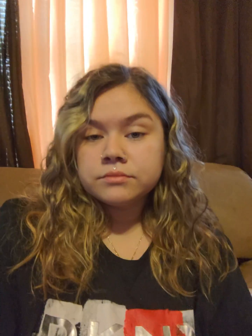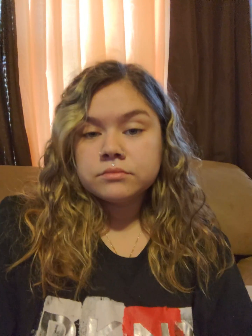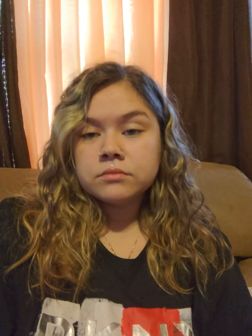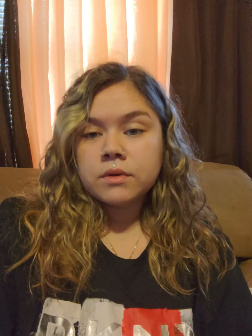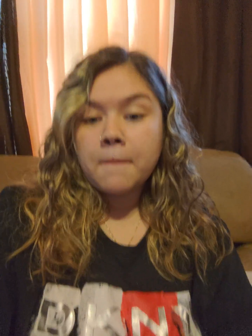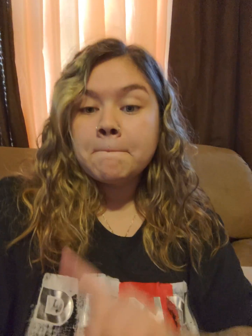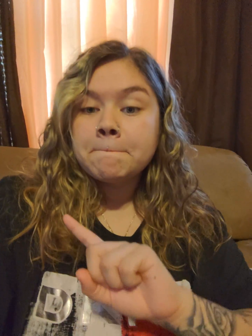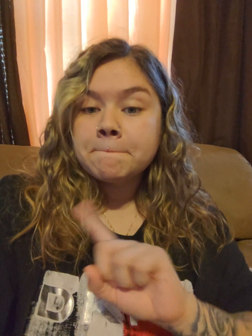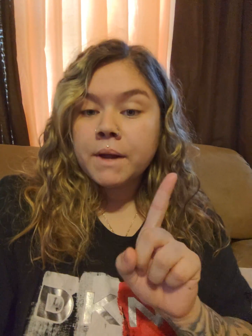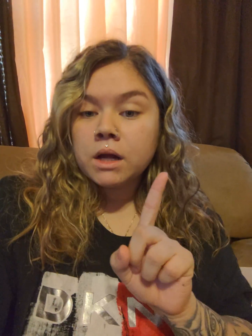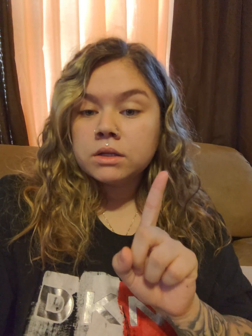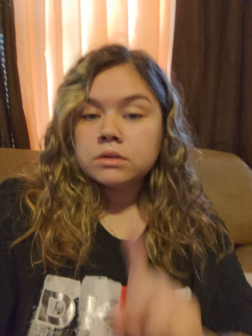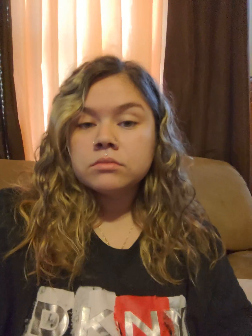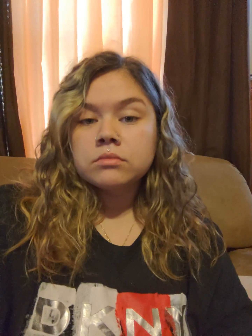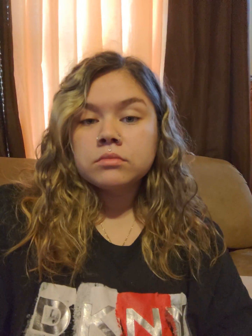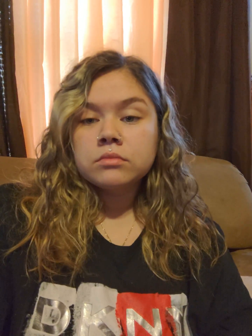but